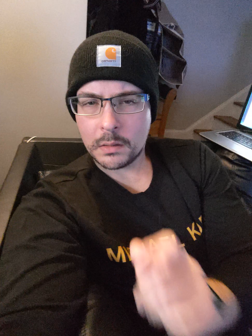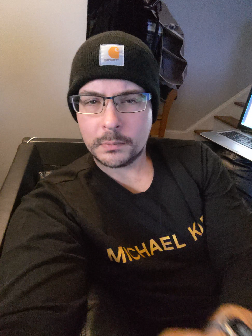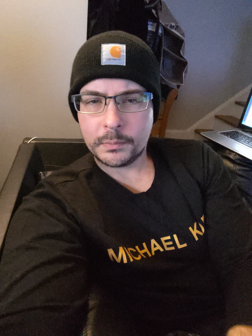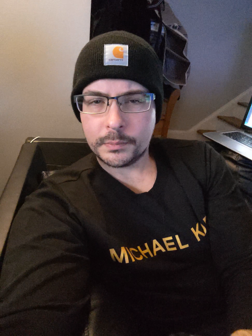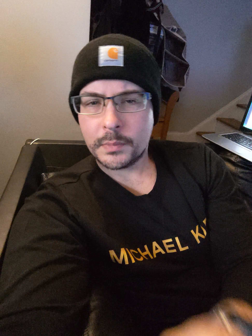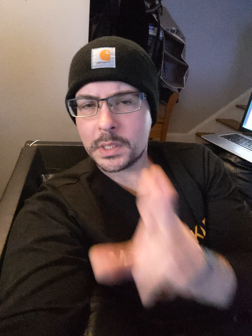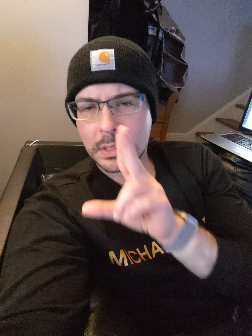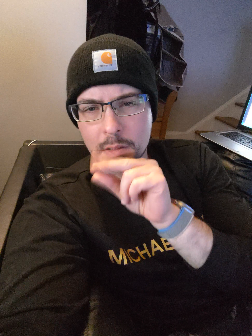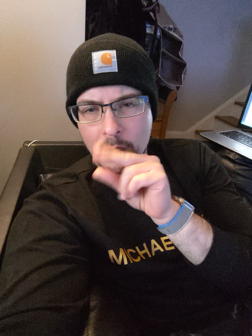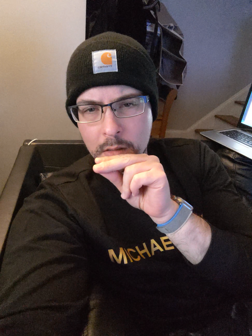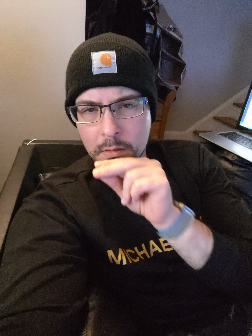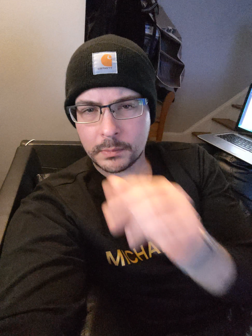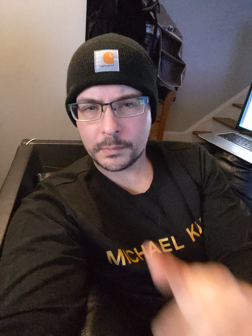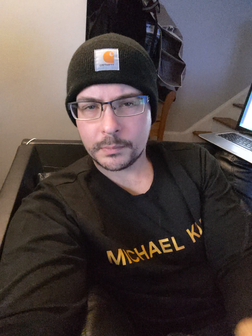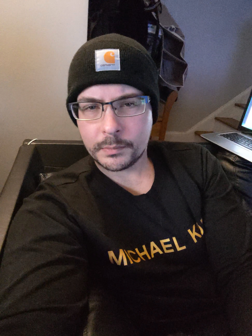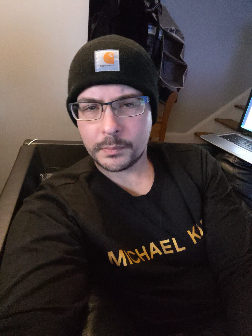duck